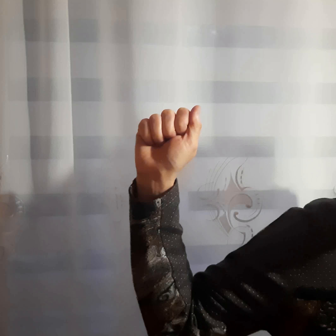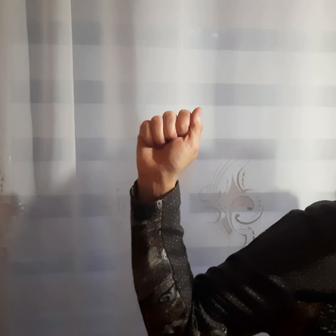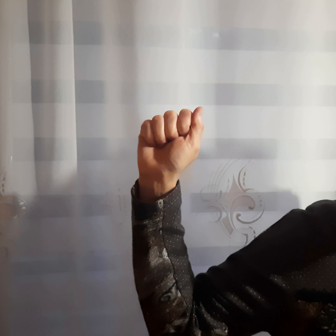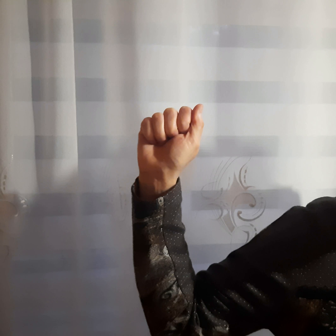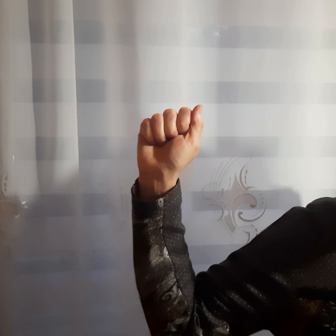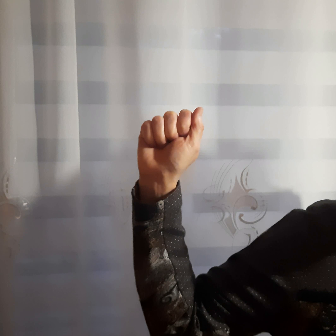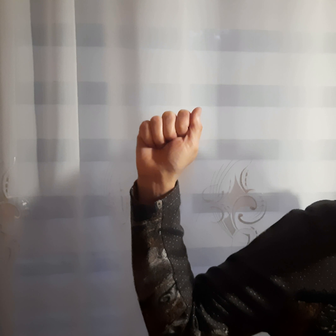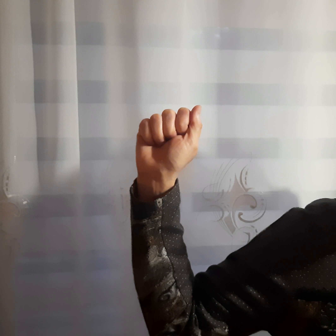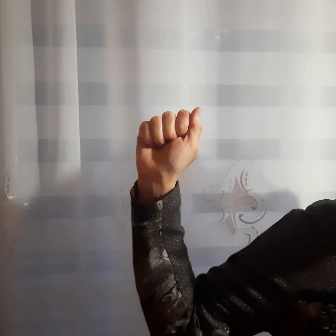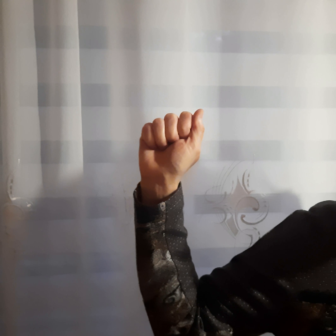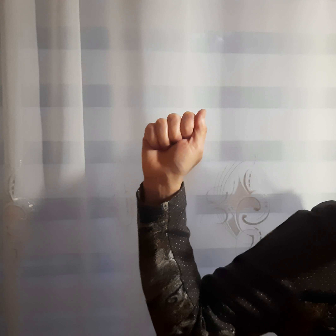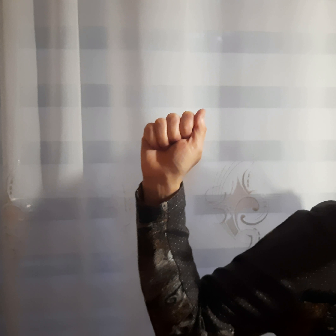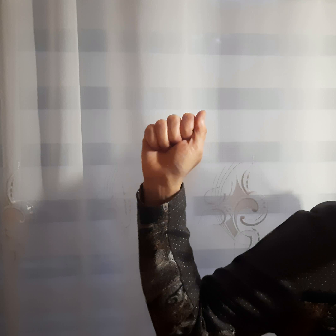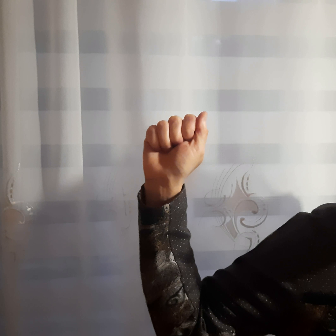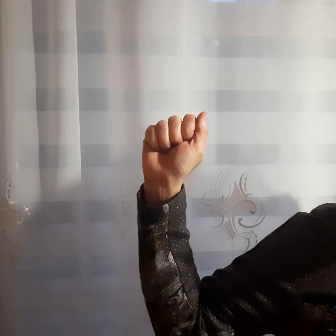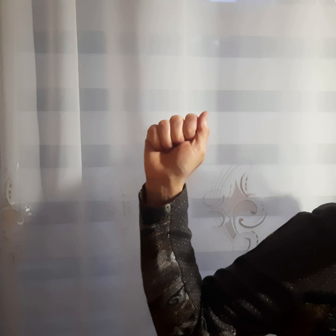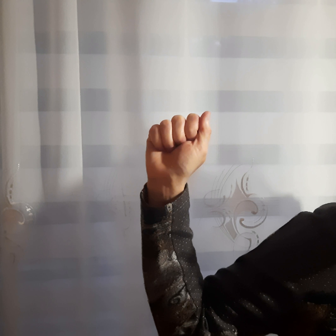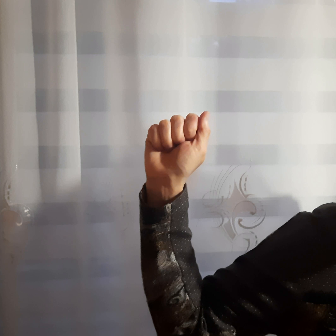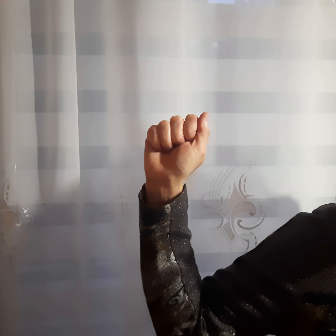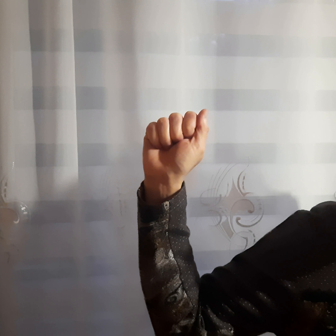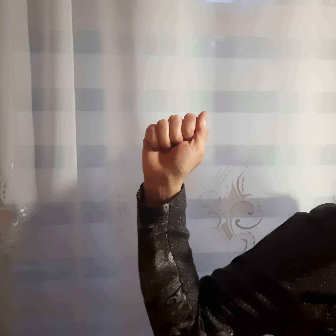А